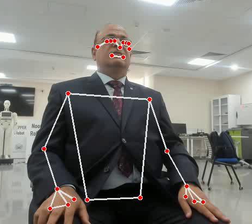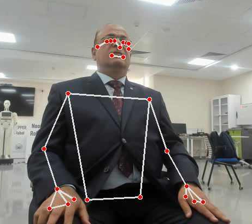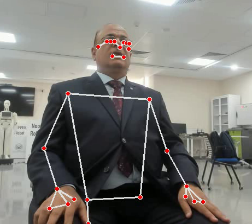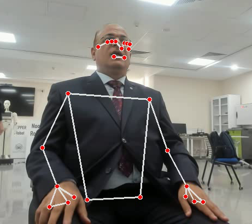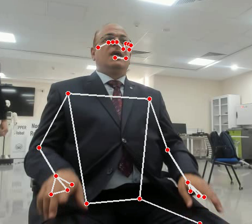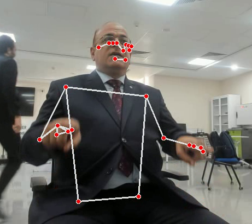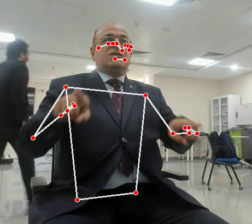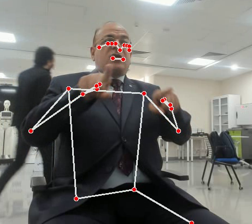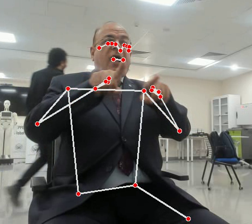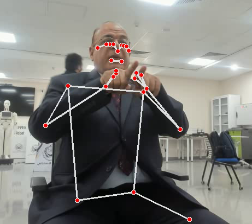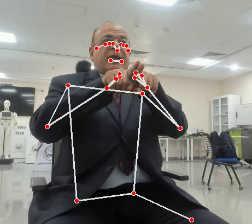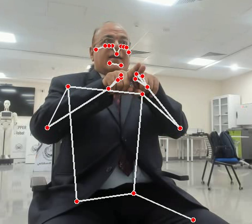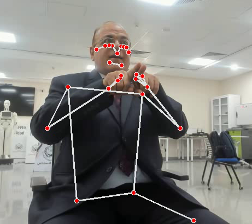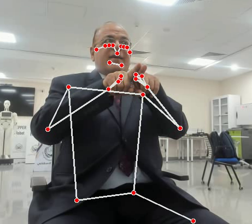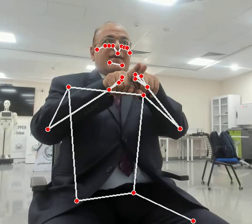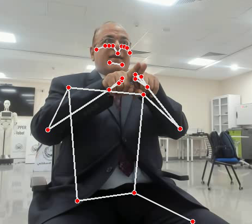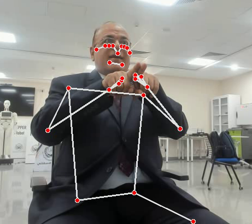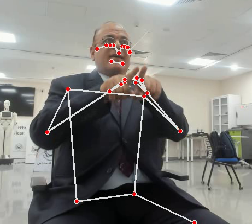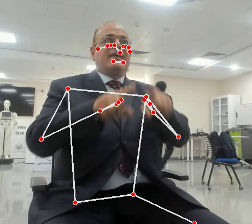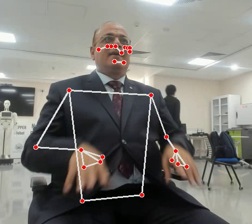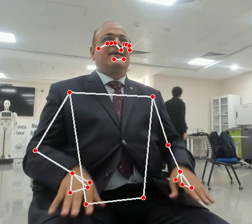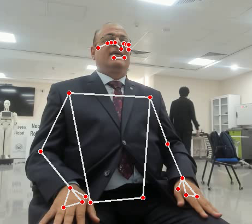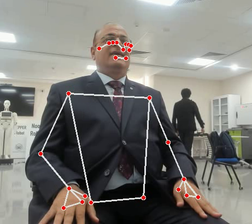sahby